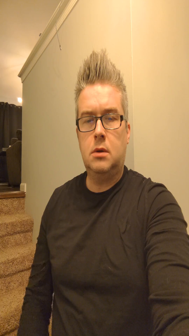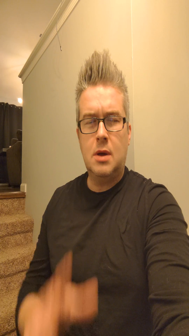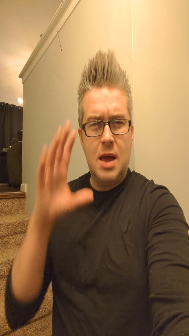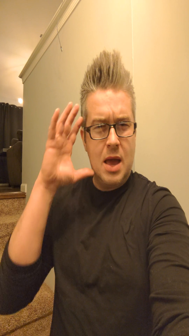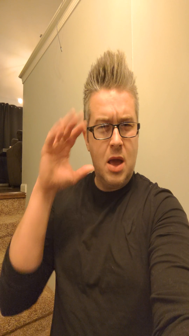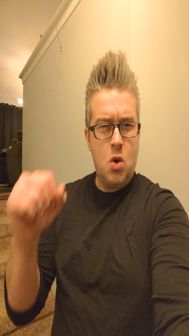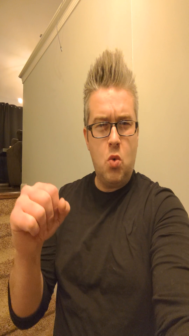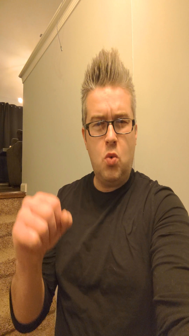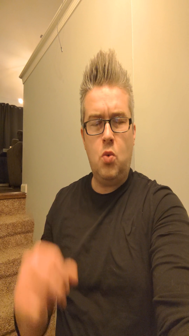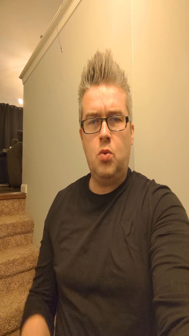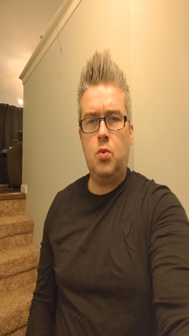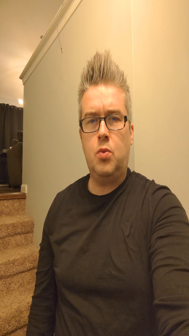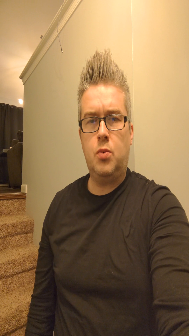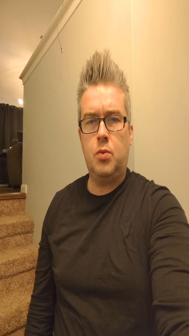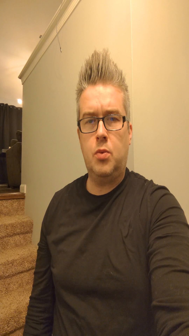loud